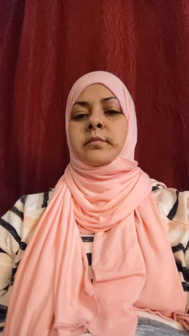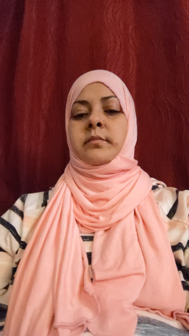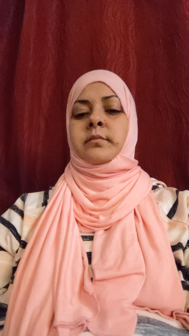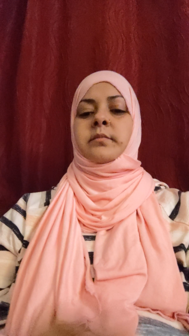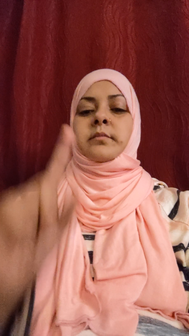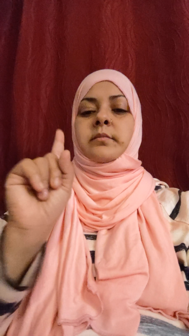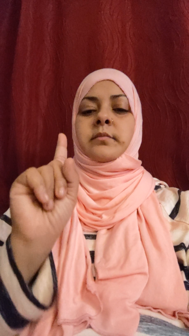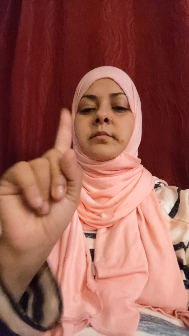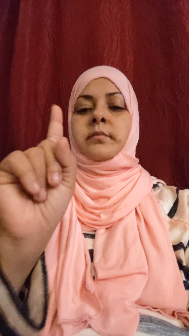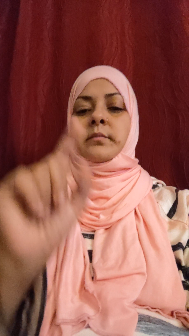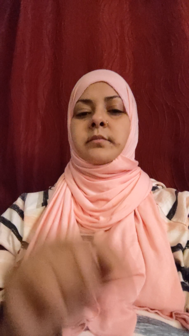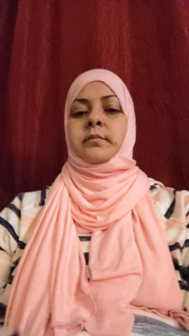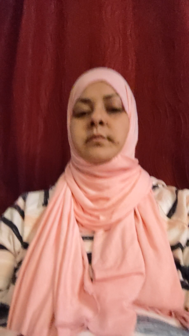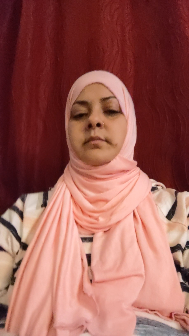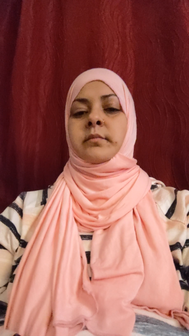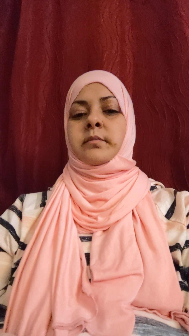bump